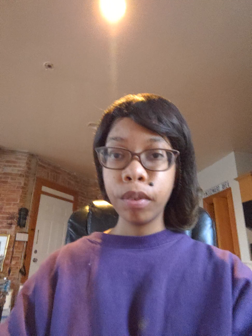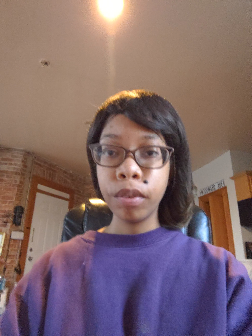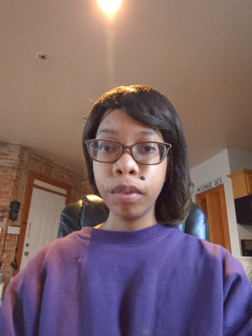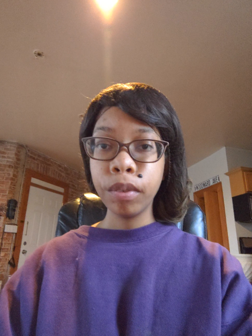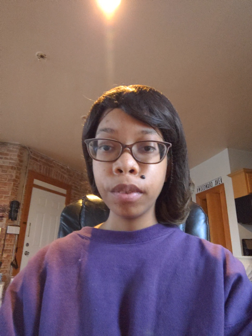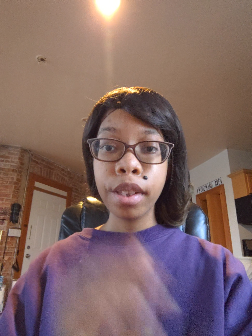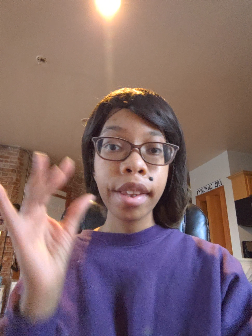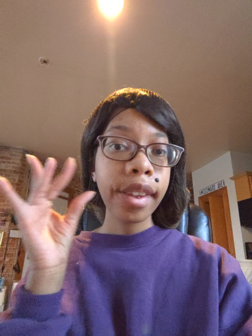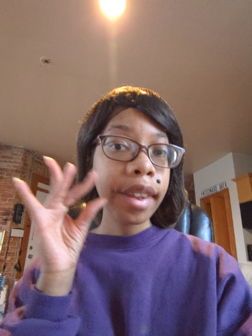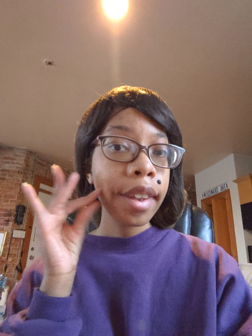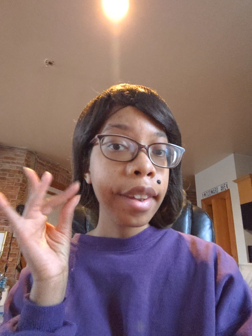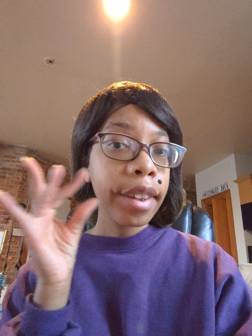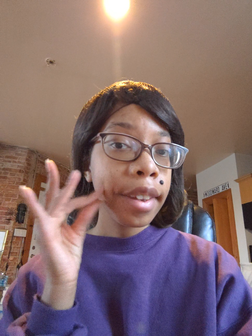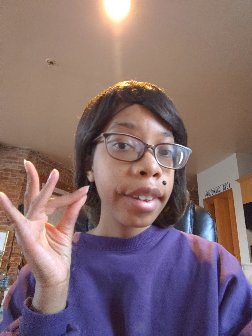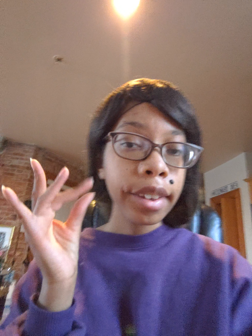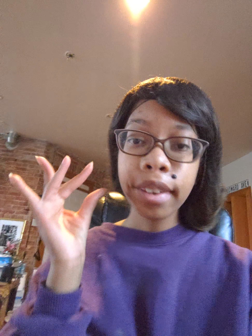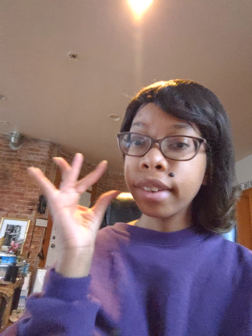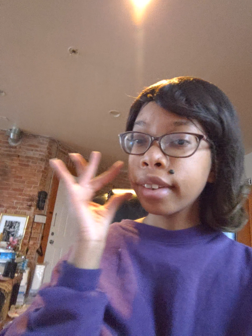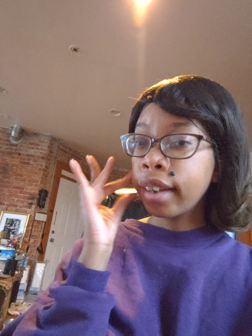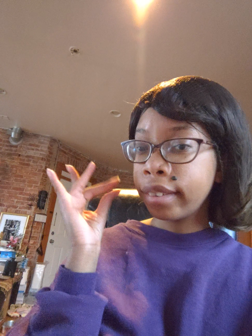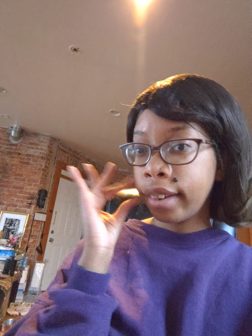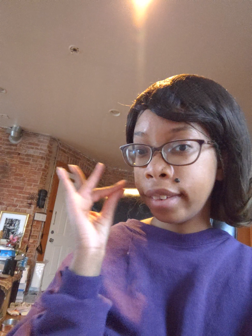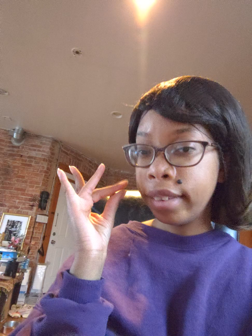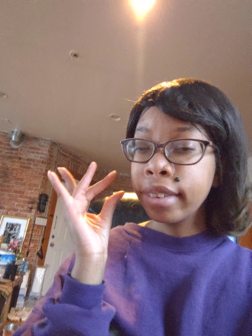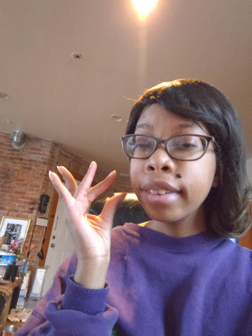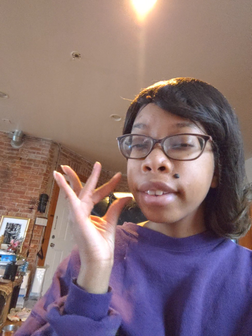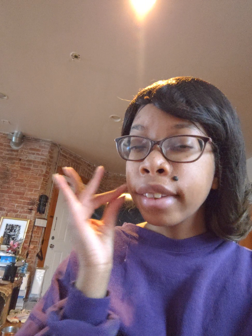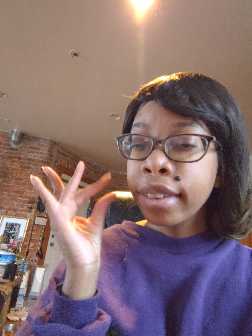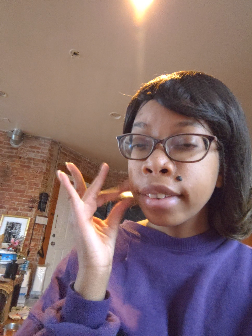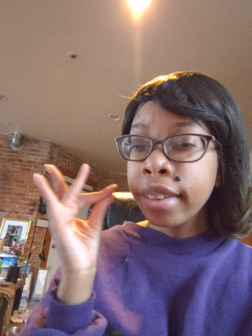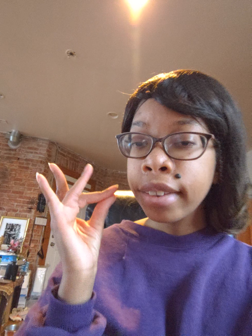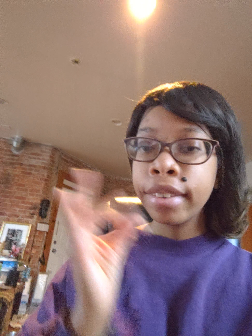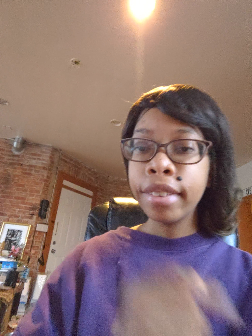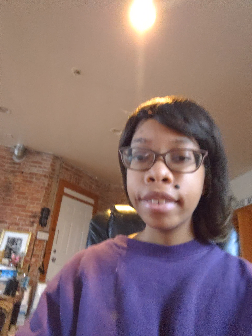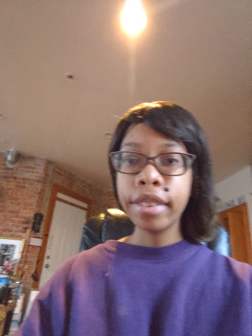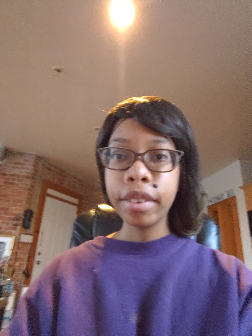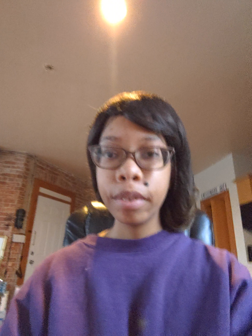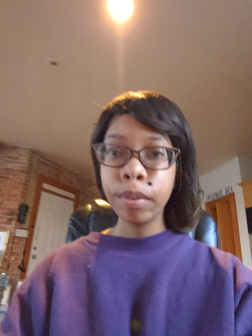kitty